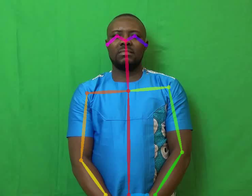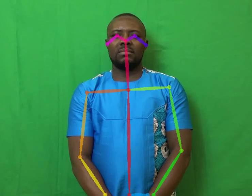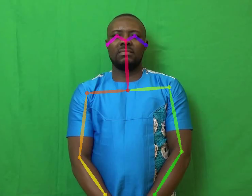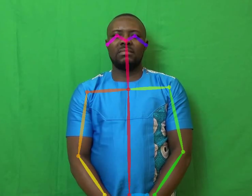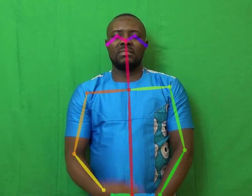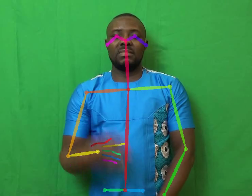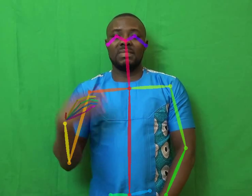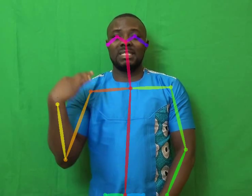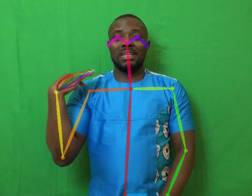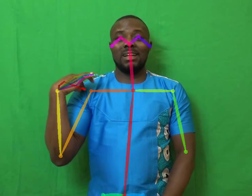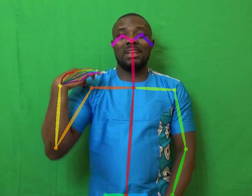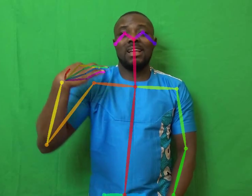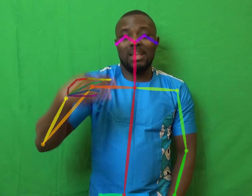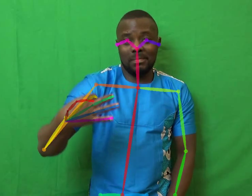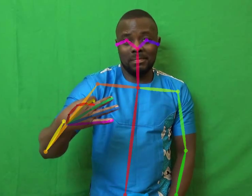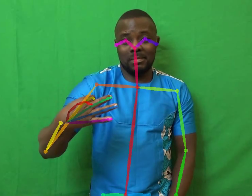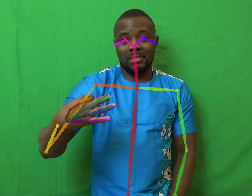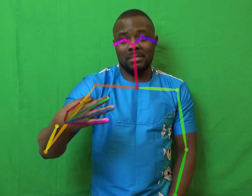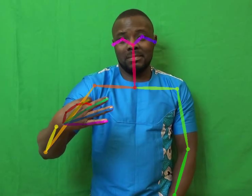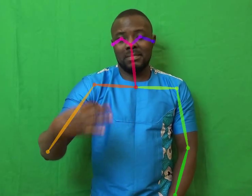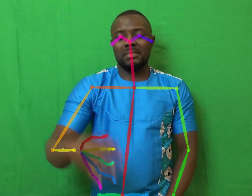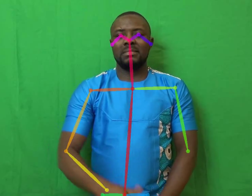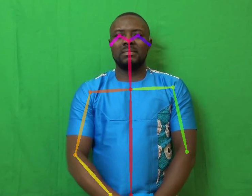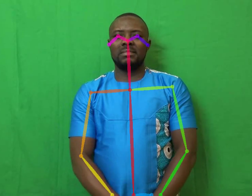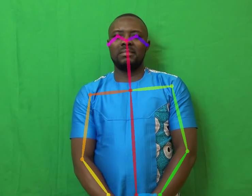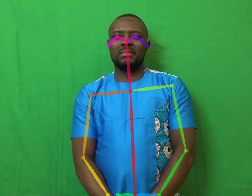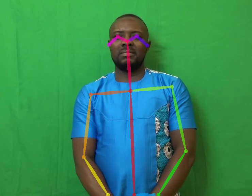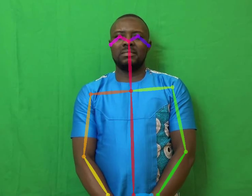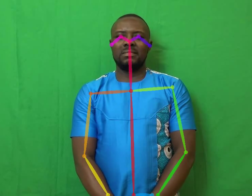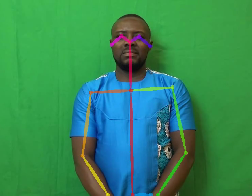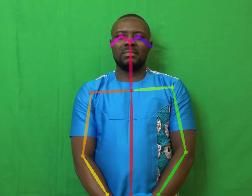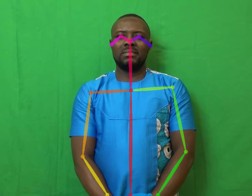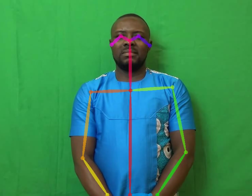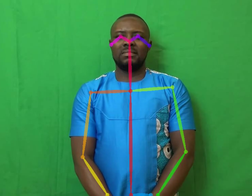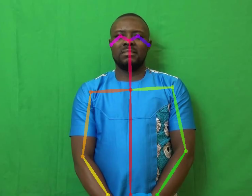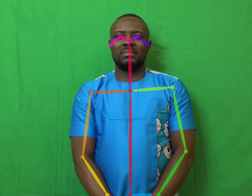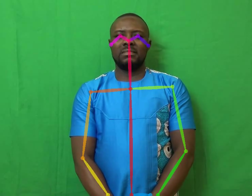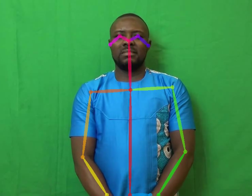apply or volunteer